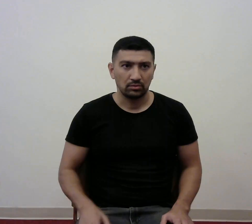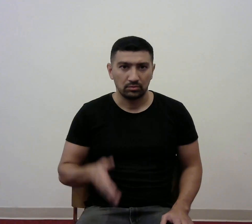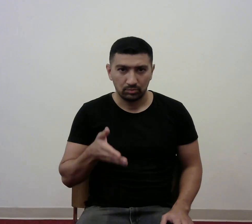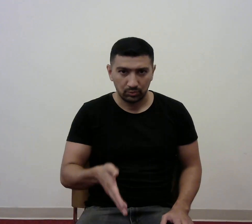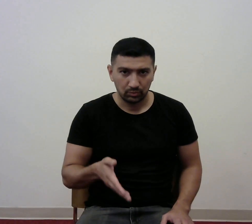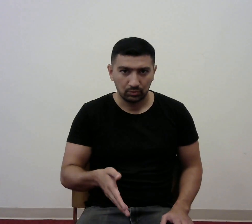burda